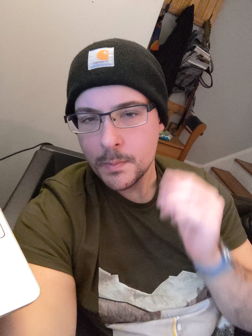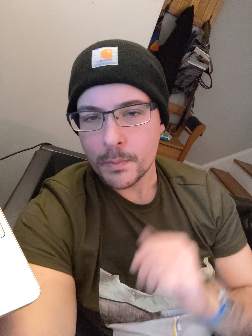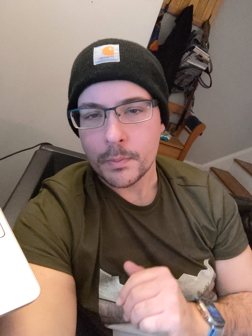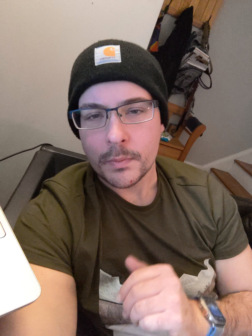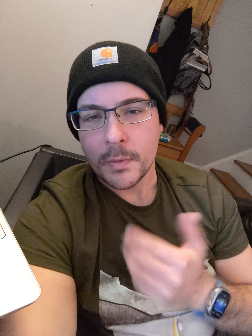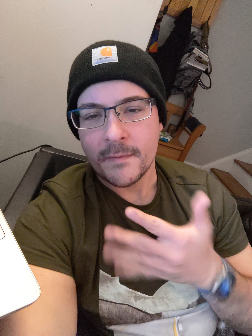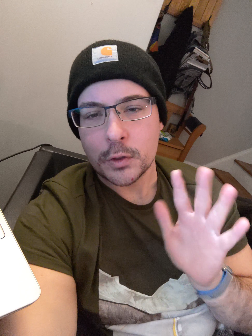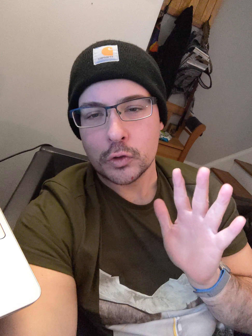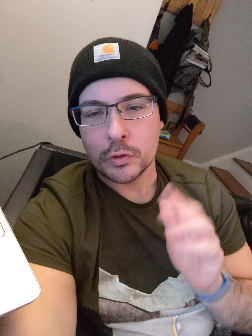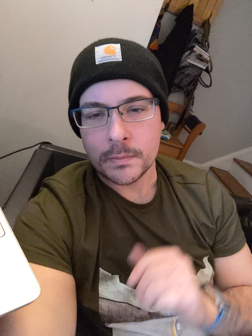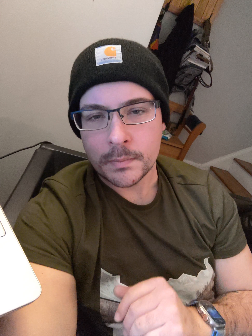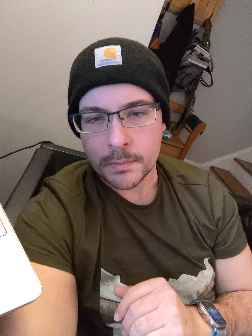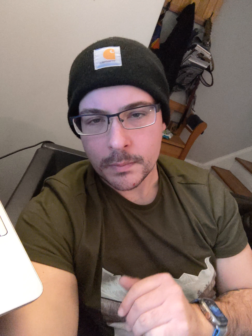finish